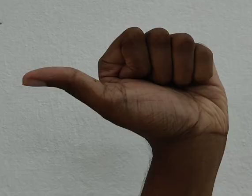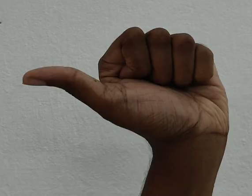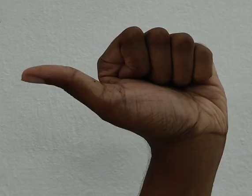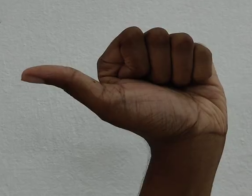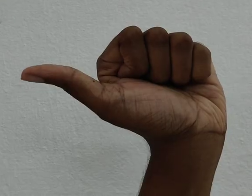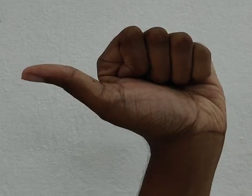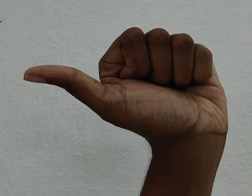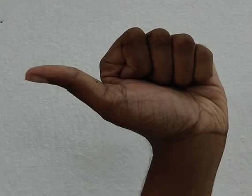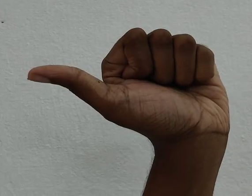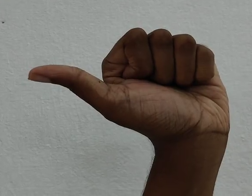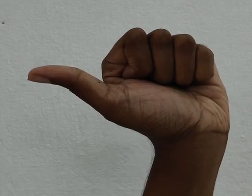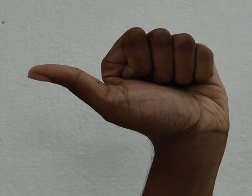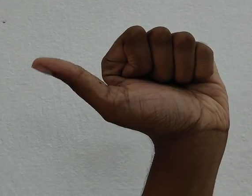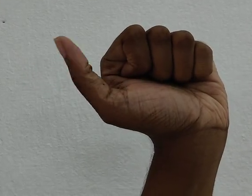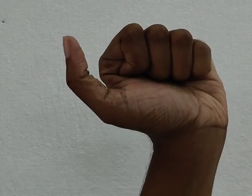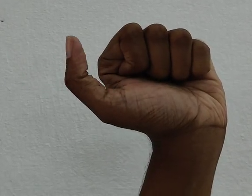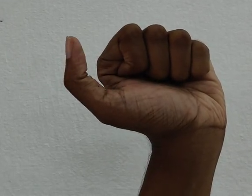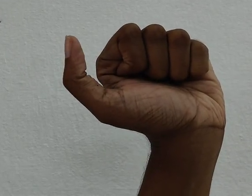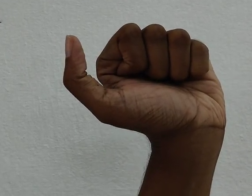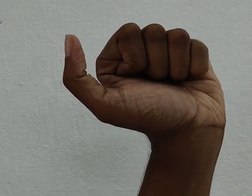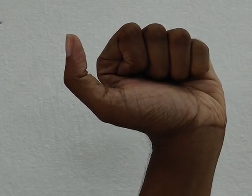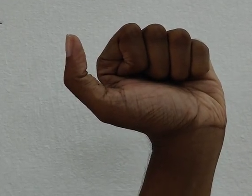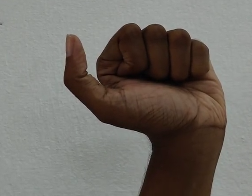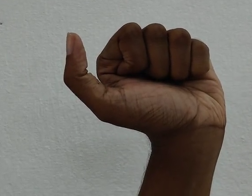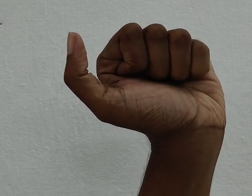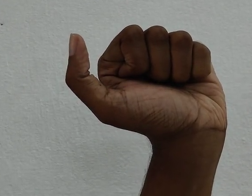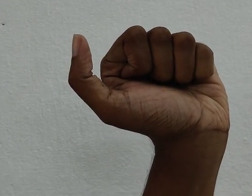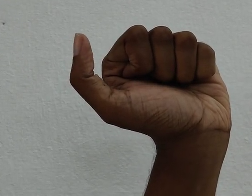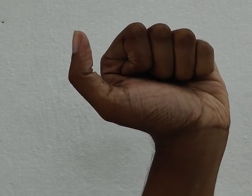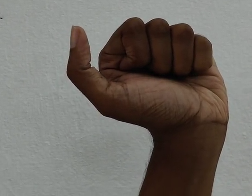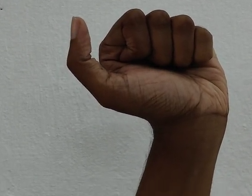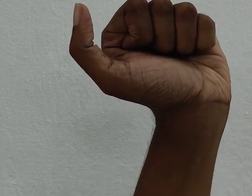ഏ